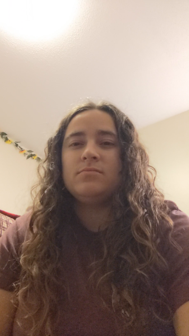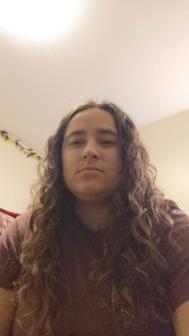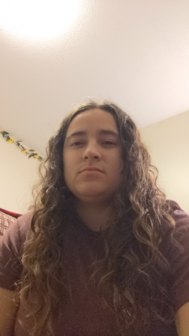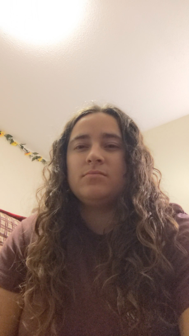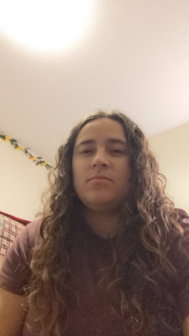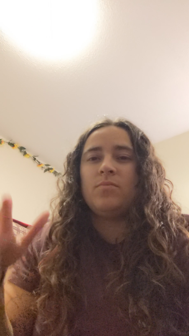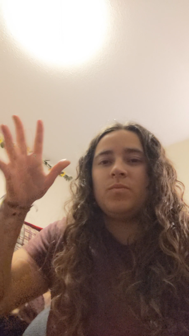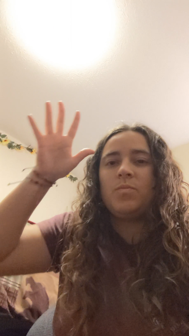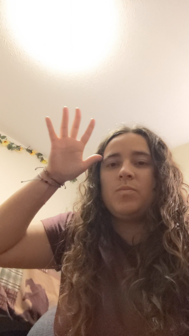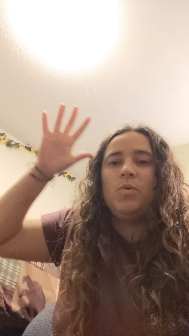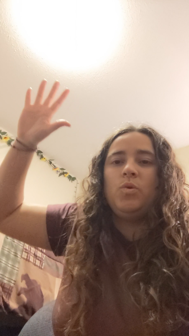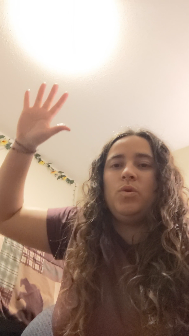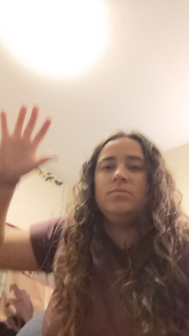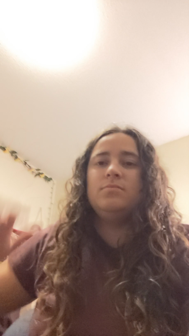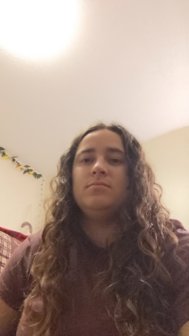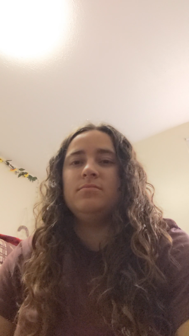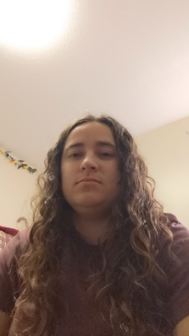moose